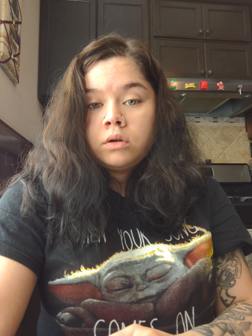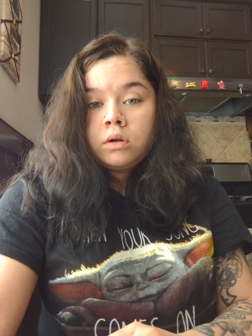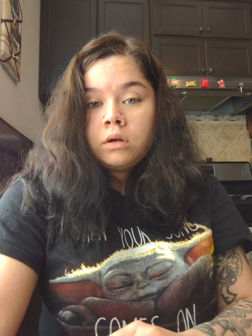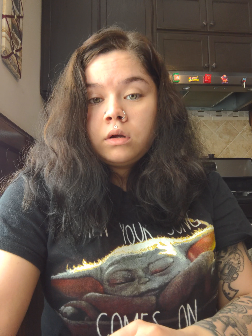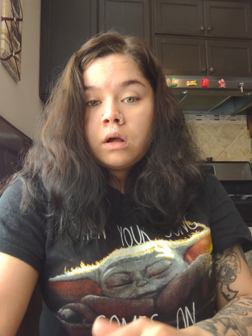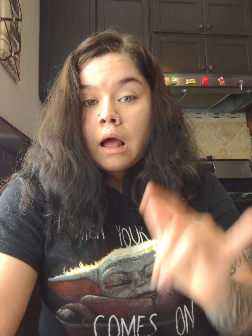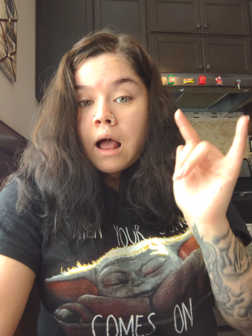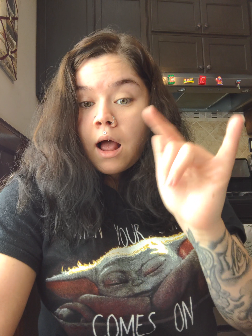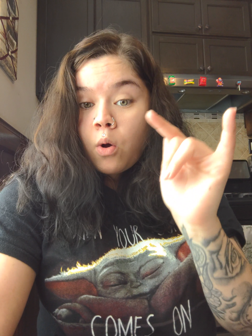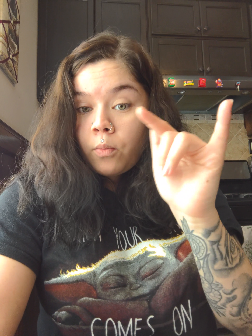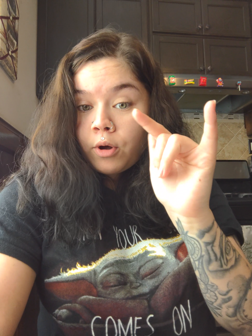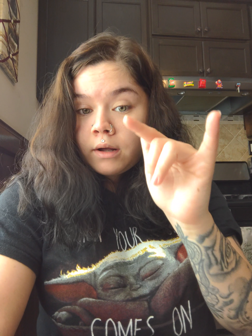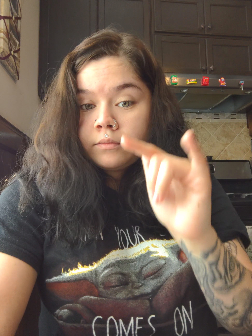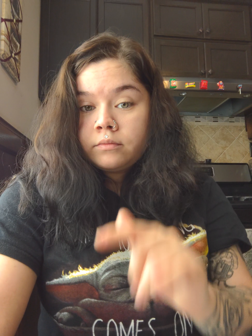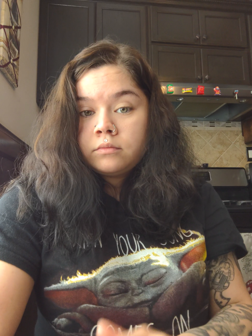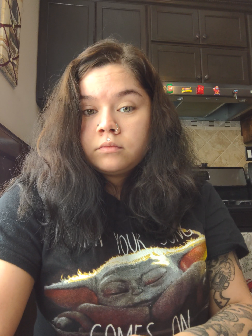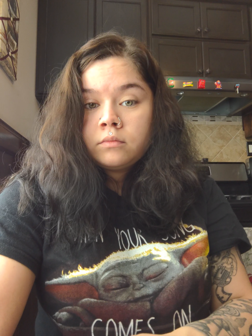airplane